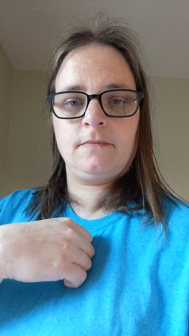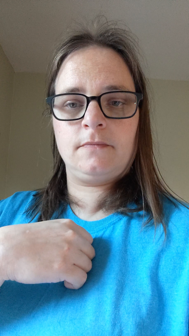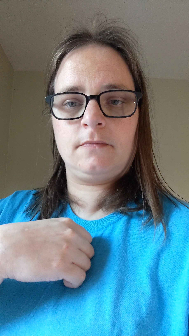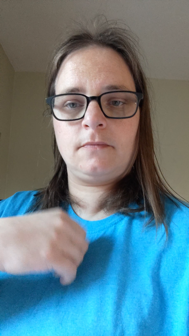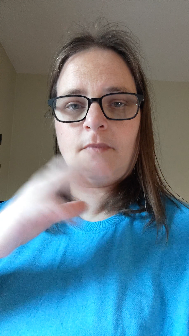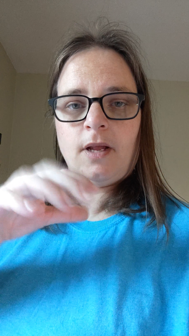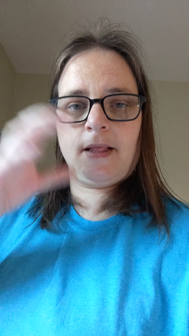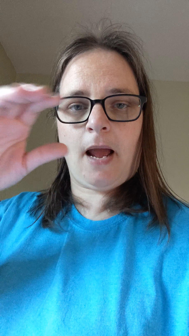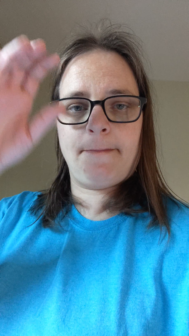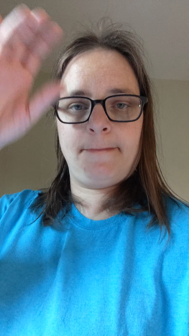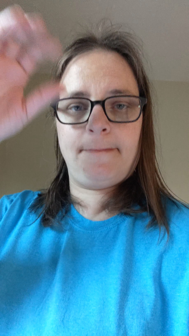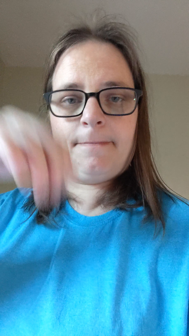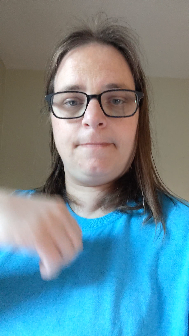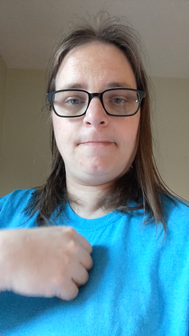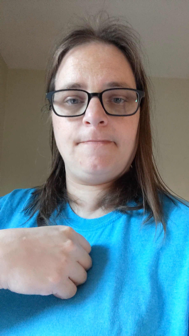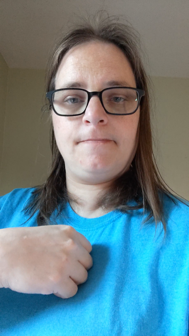climb